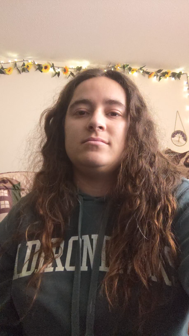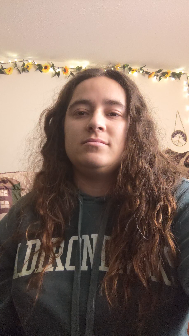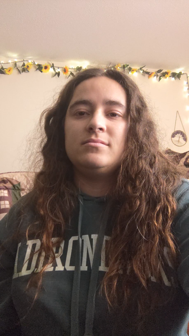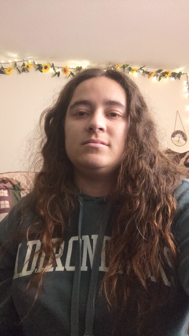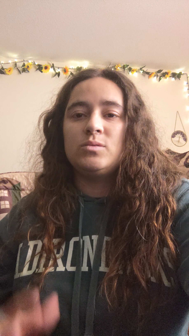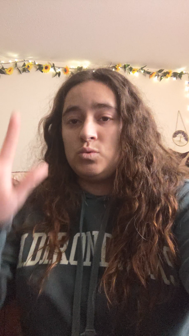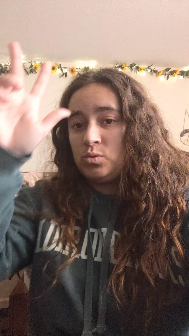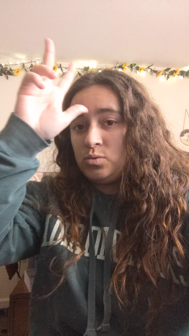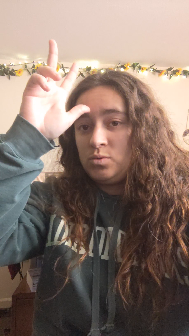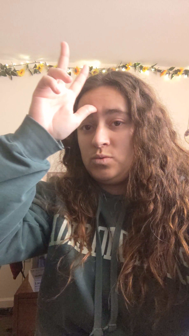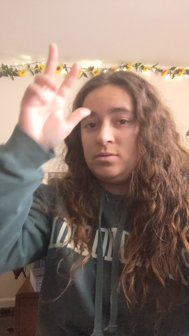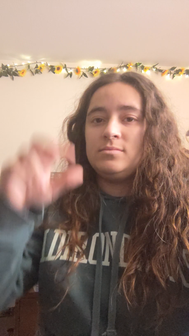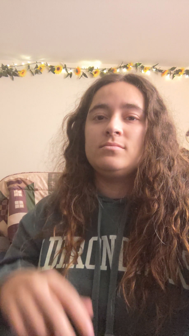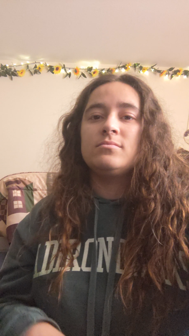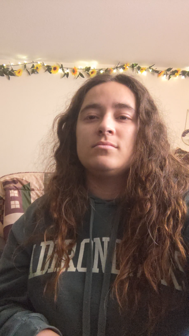rooster